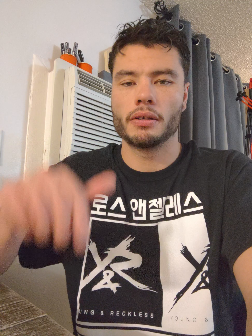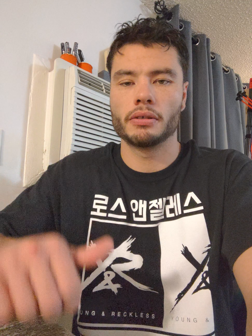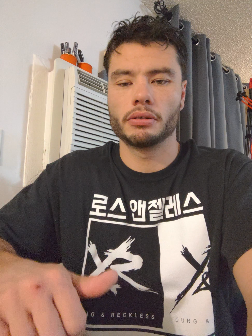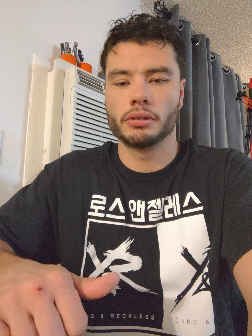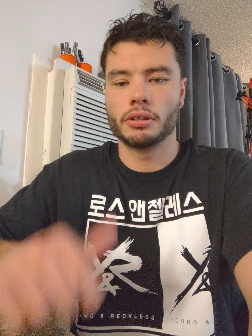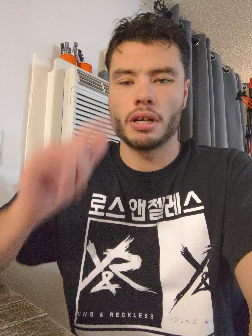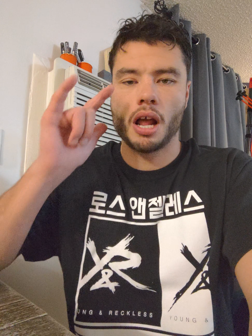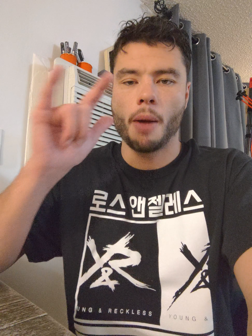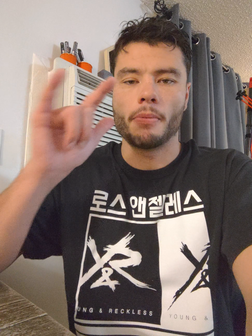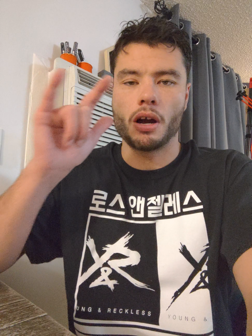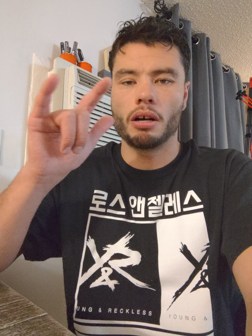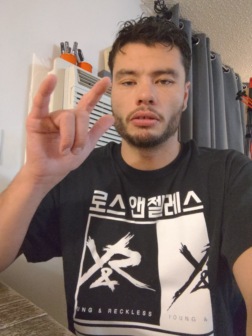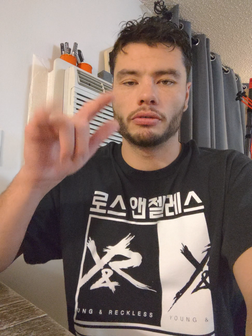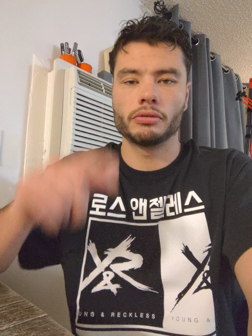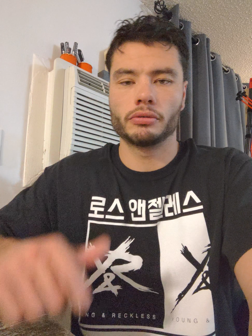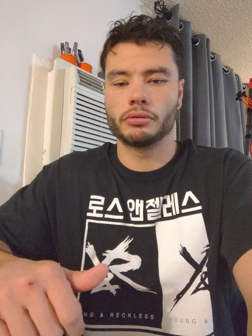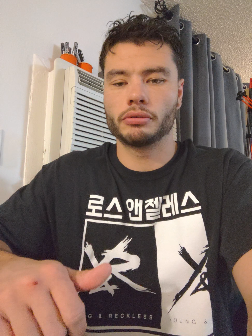airplane